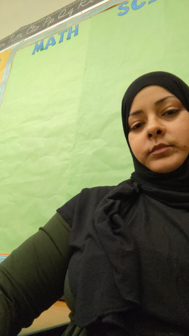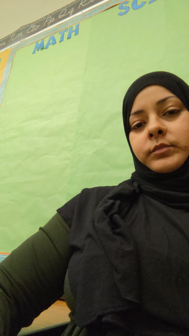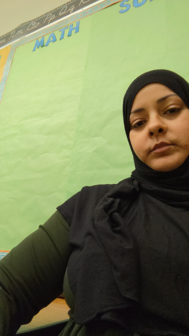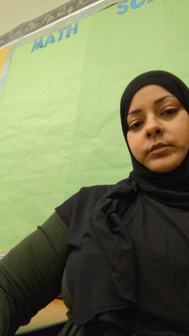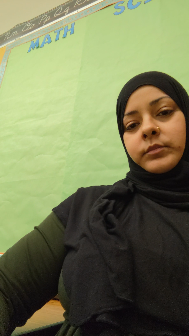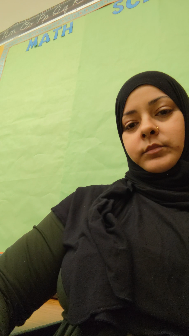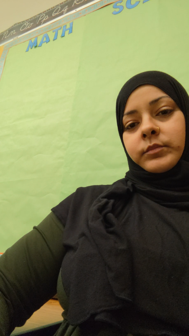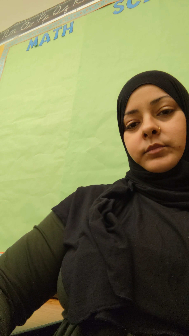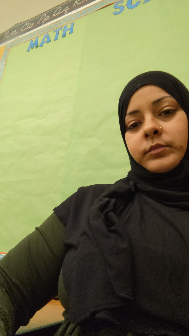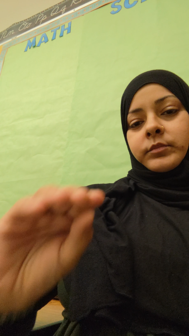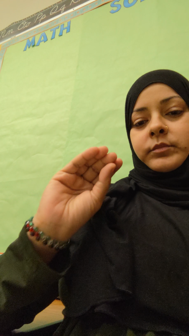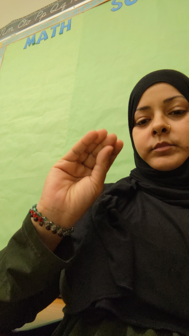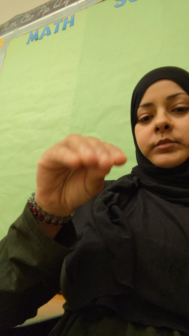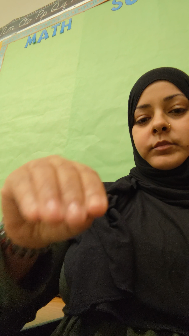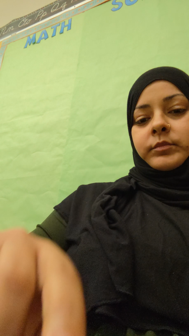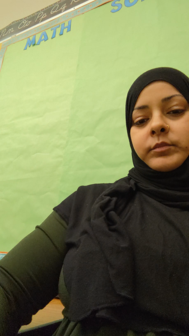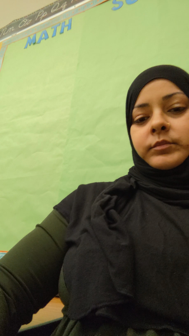put